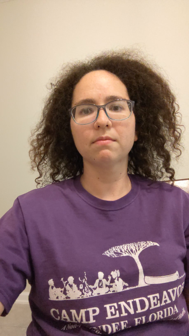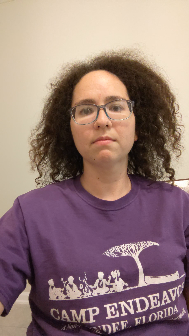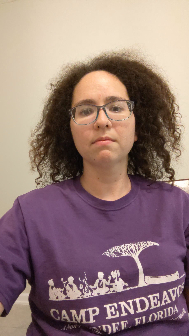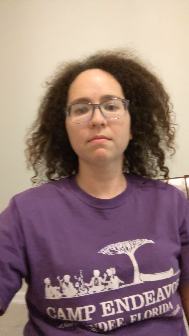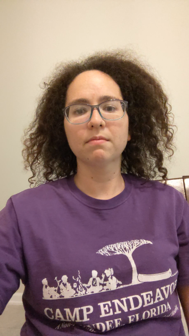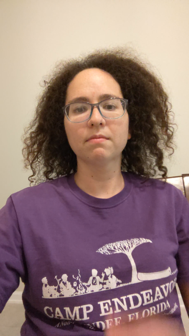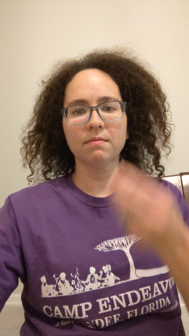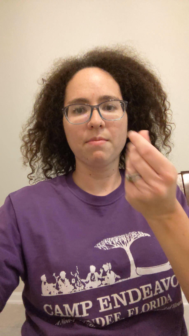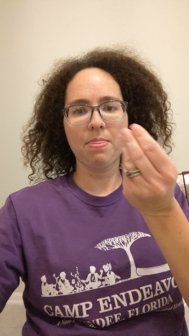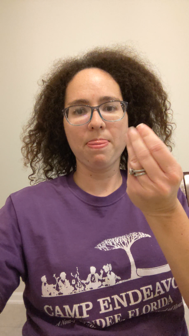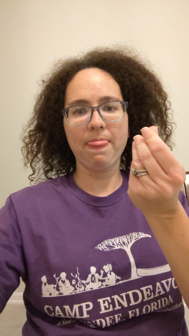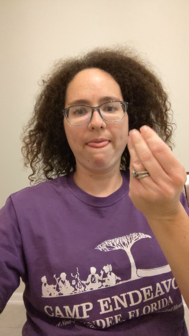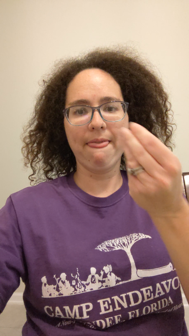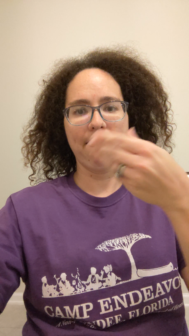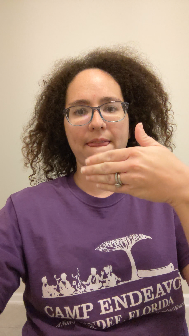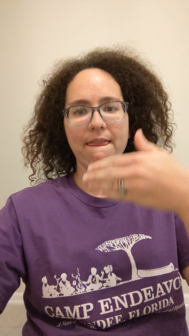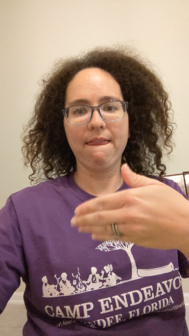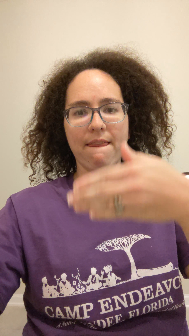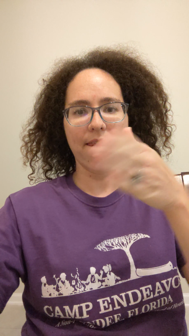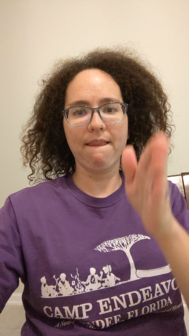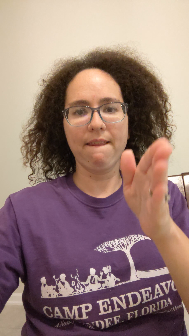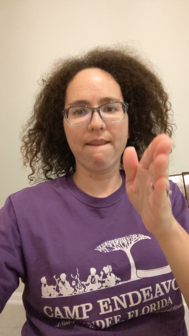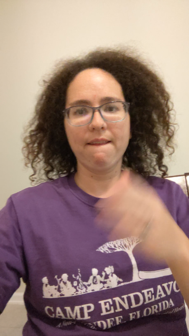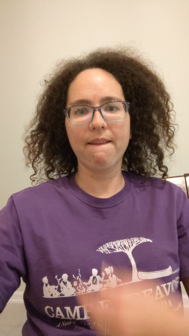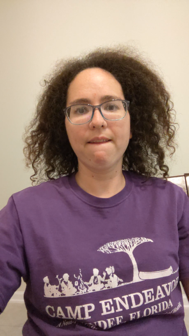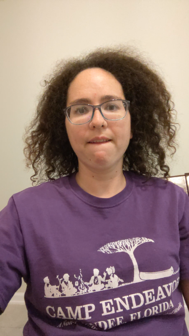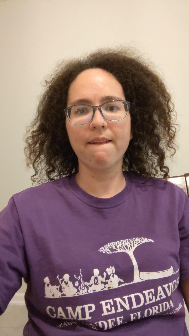sandbox